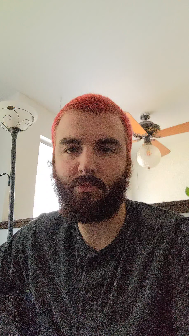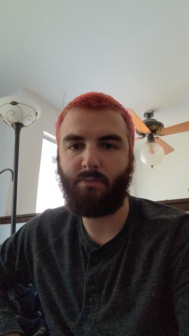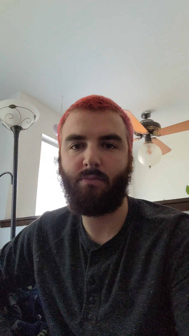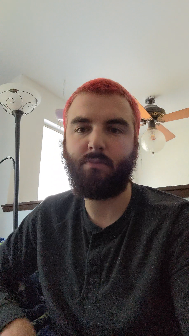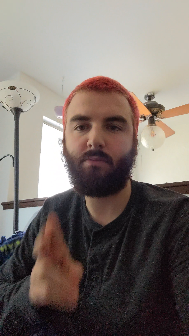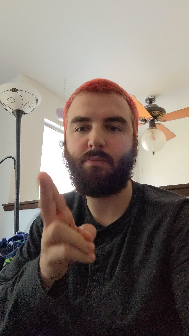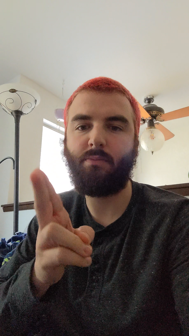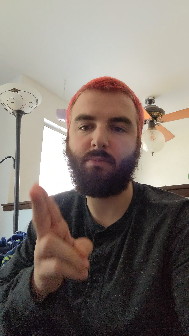hurry